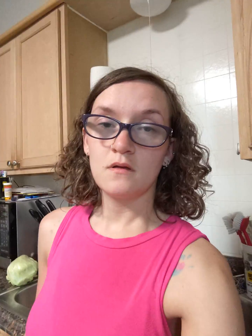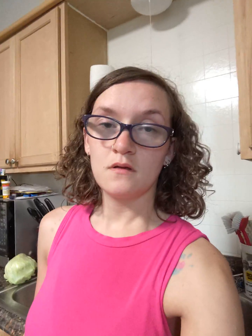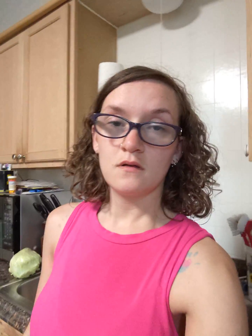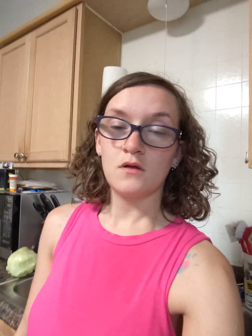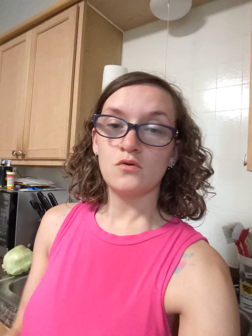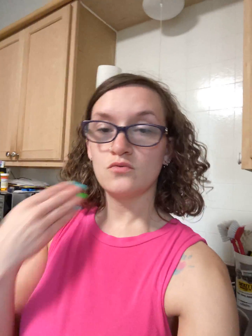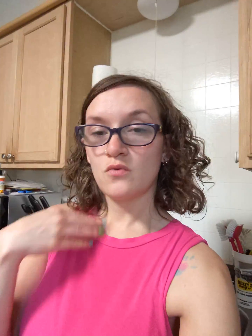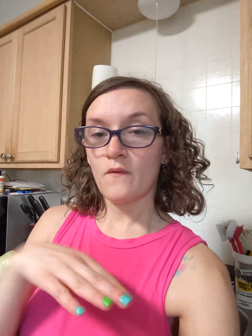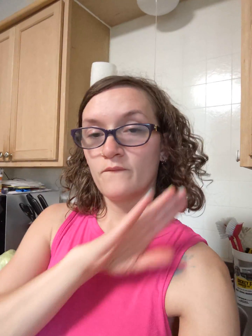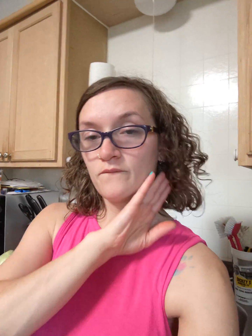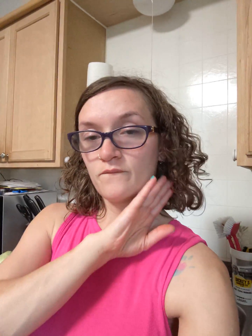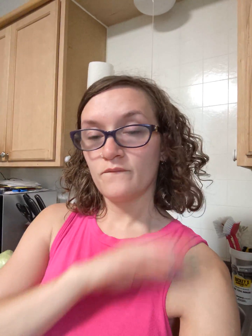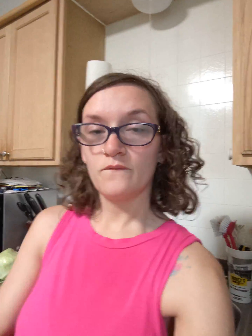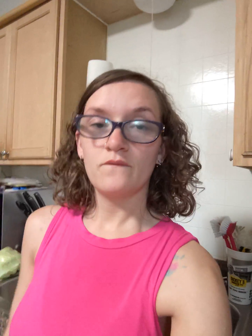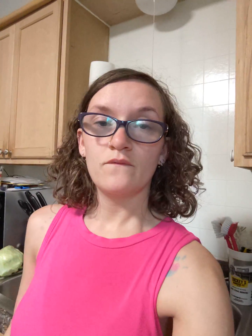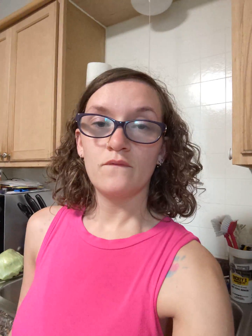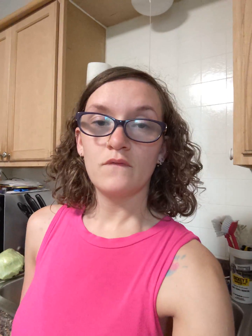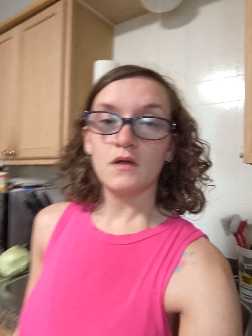scarf